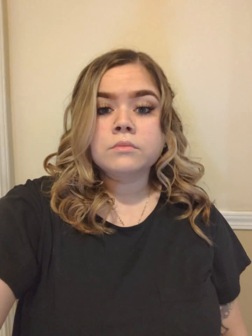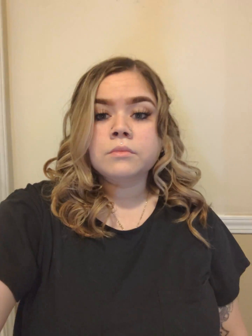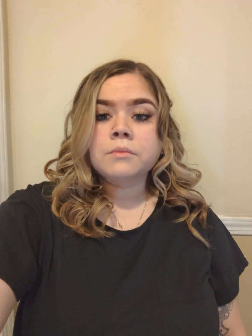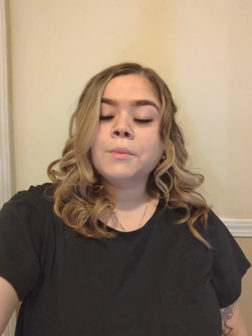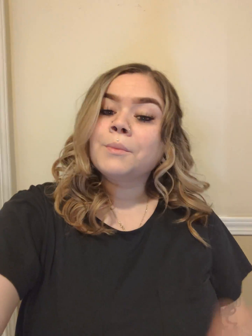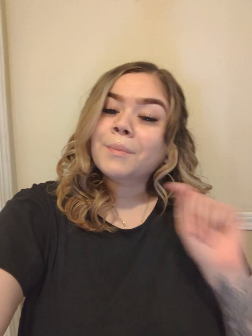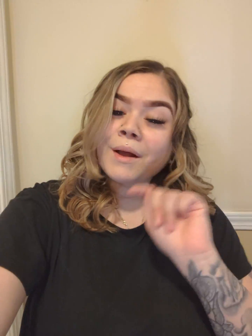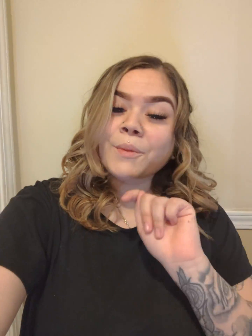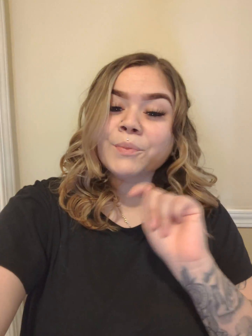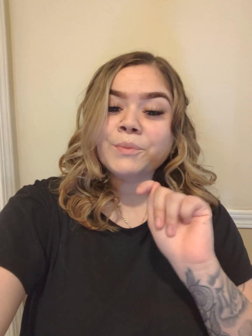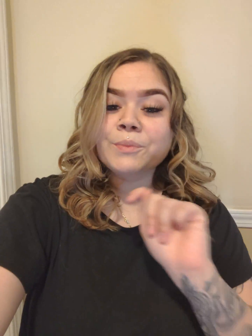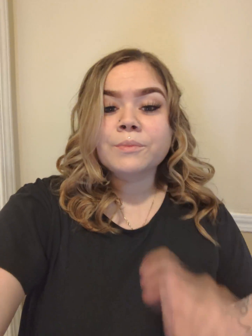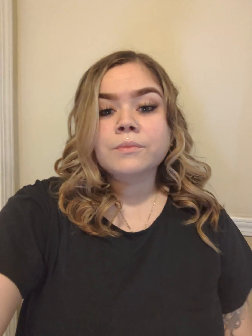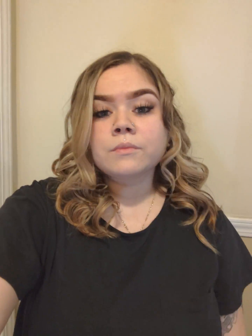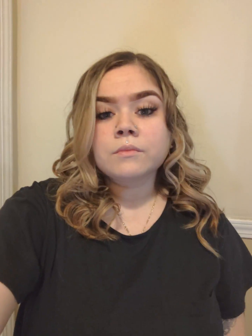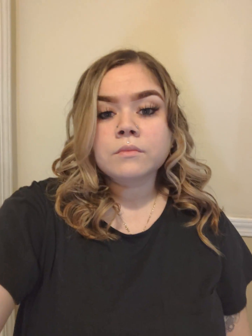bathroom